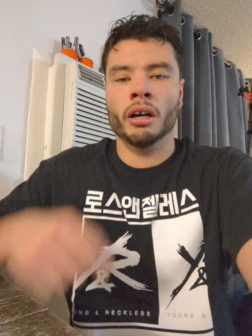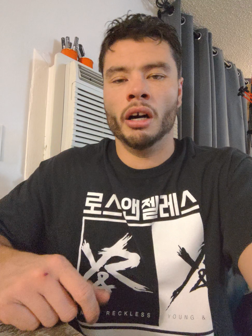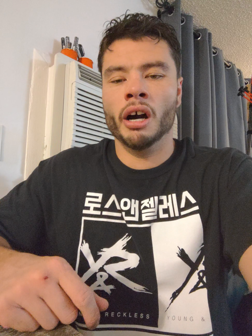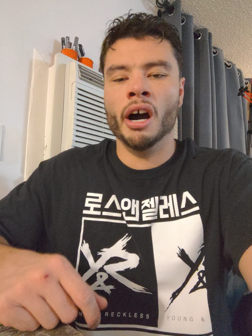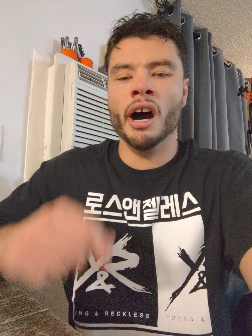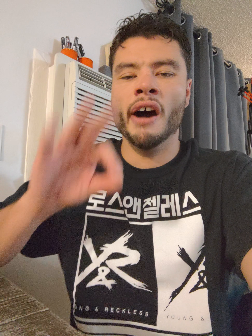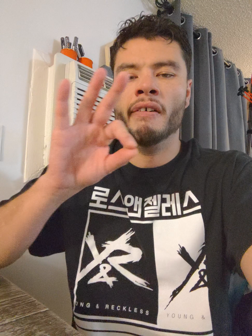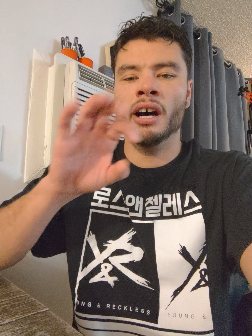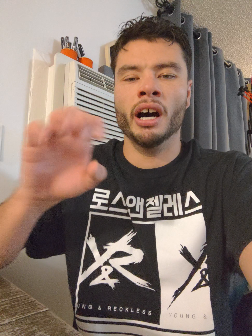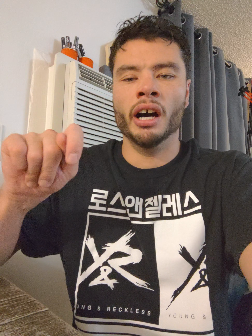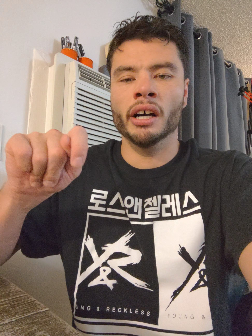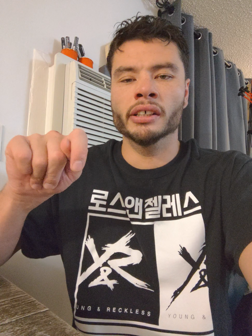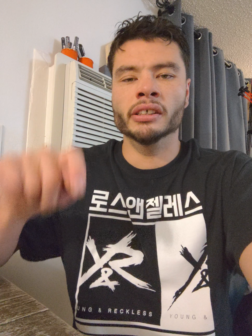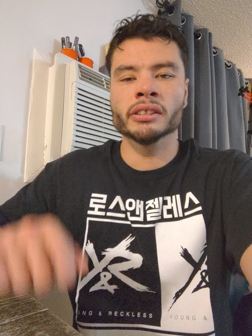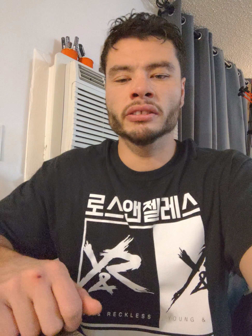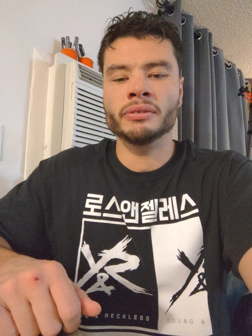feet